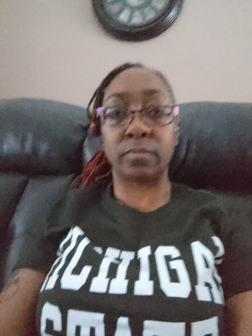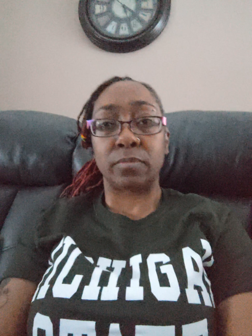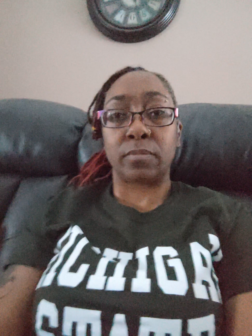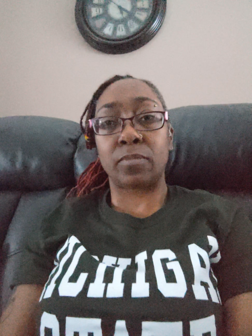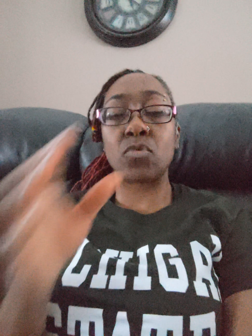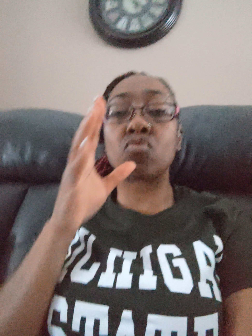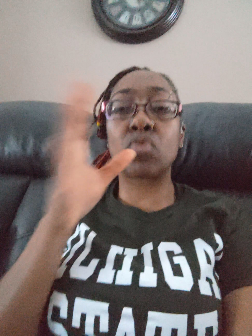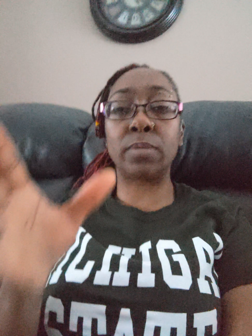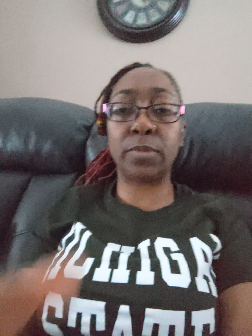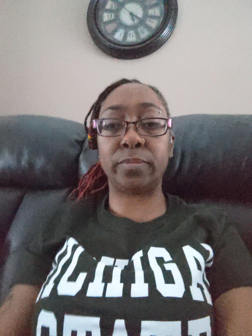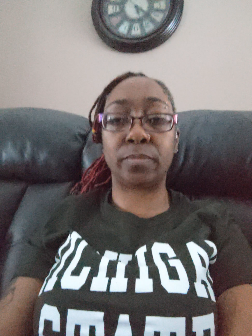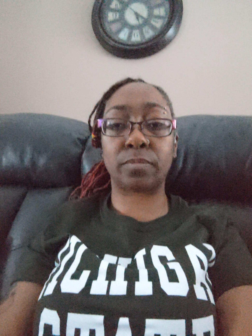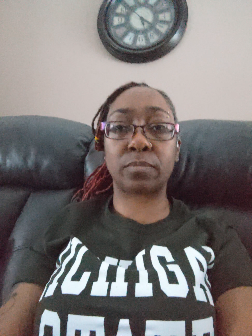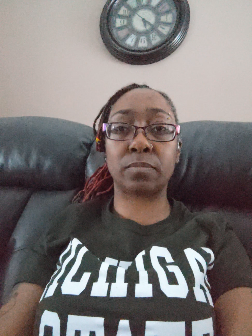grandma